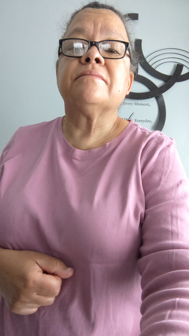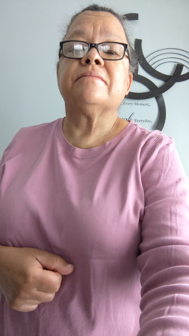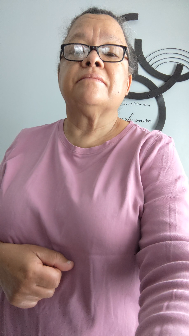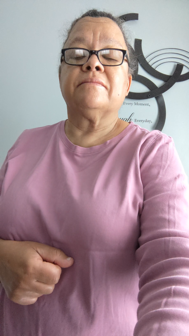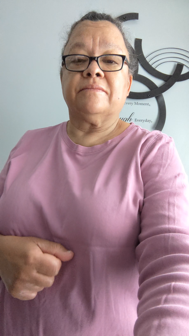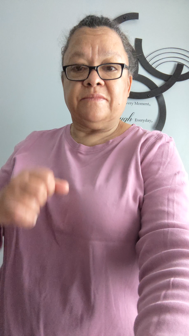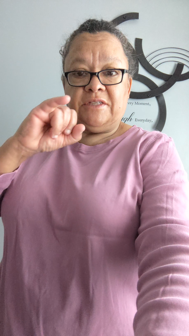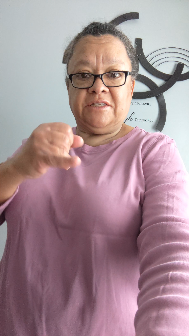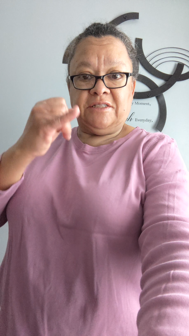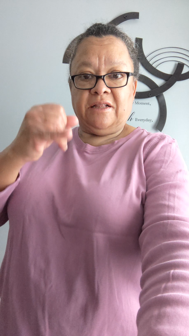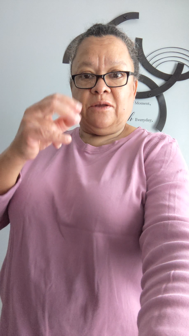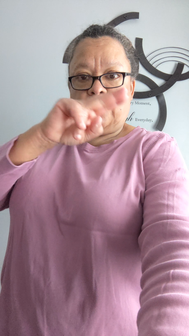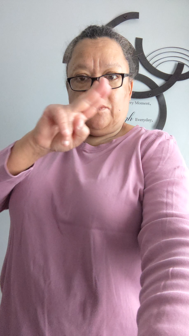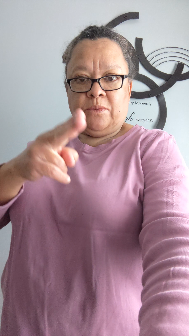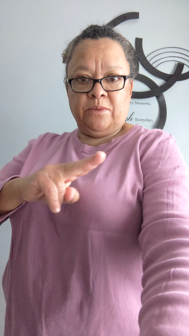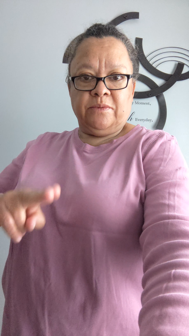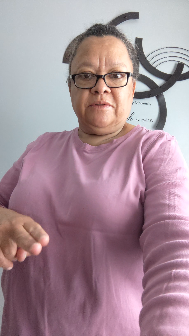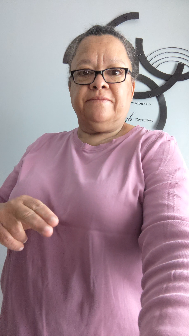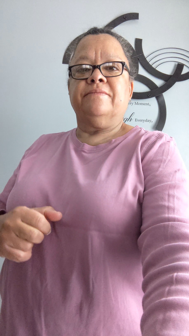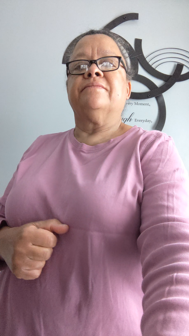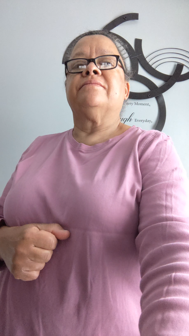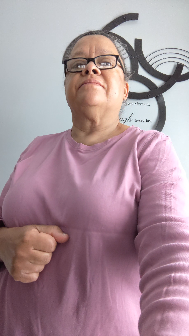jelly